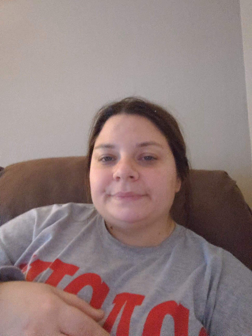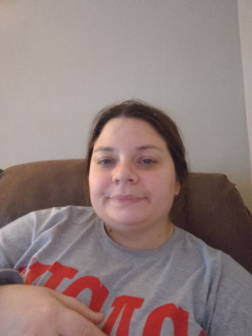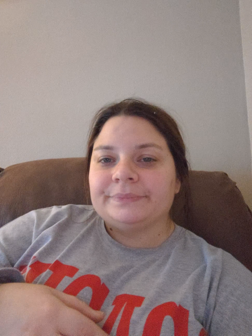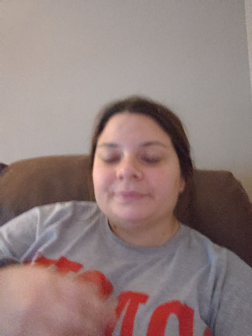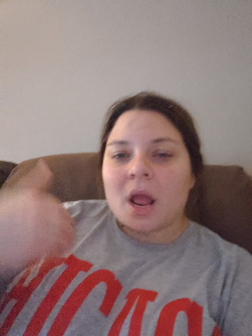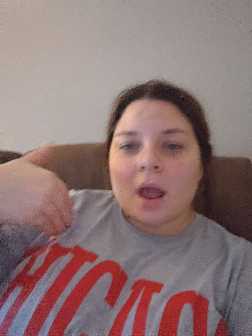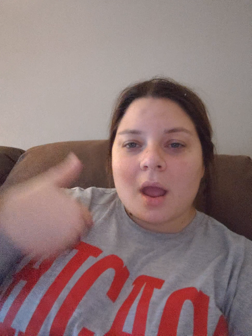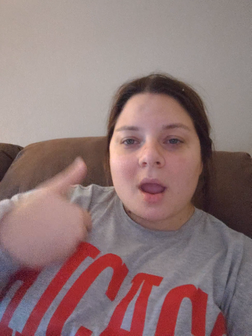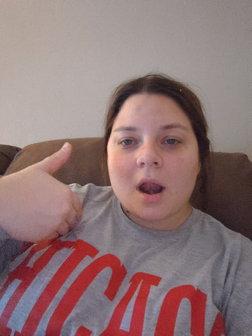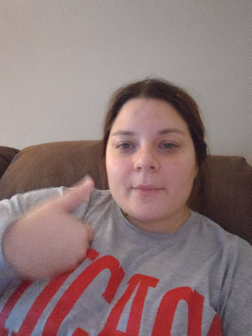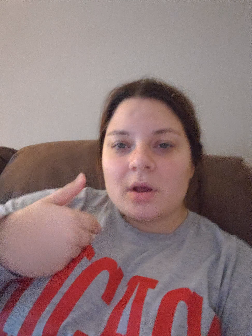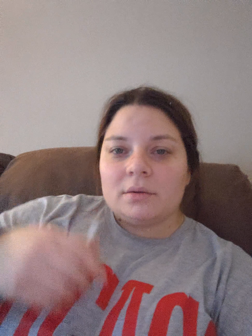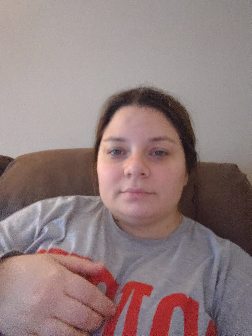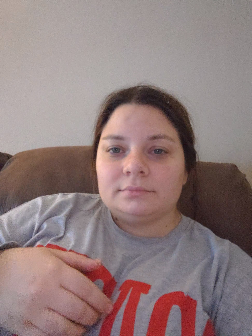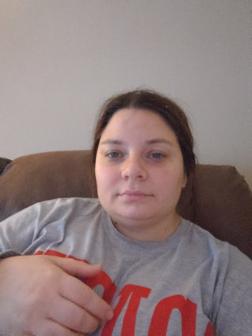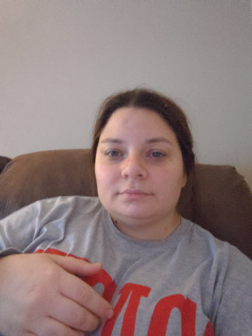animal